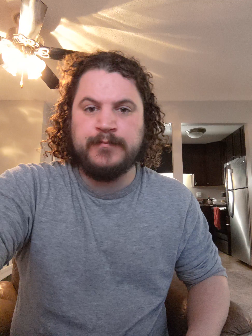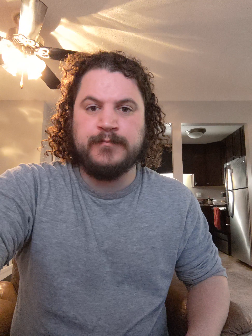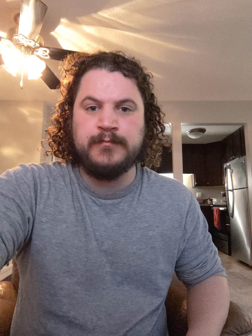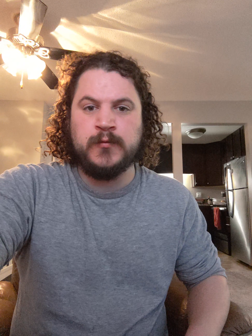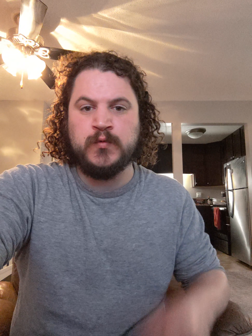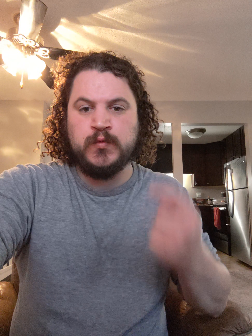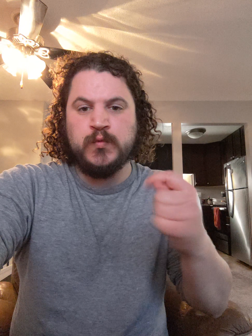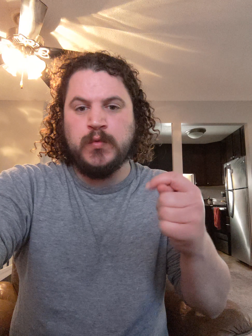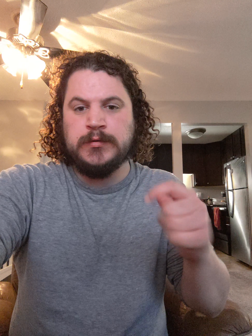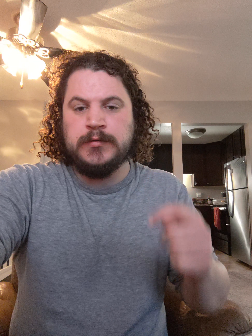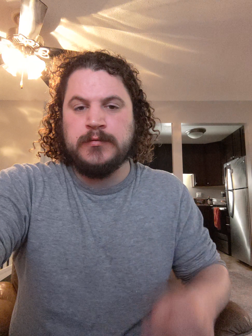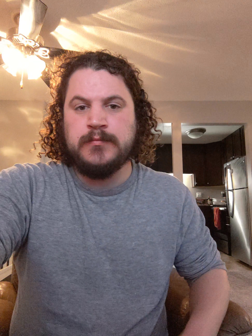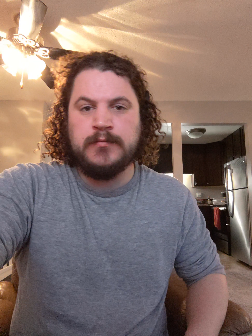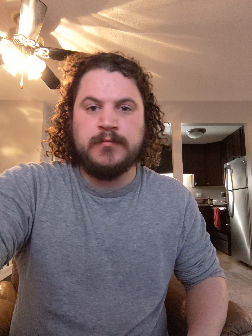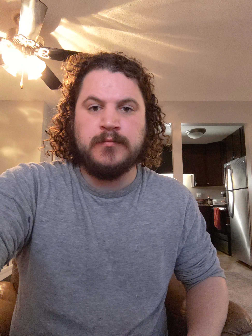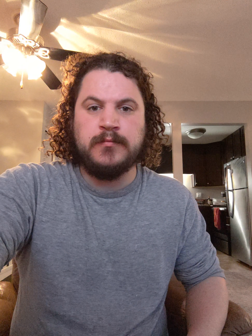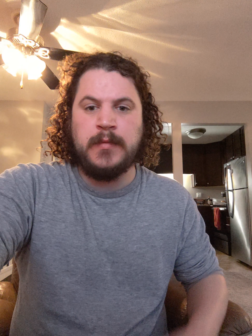toy